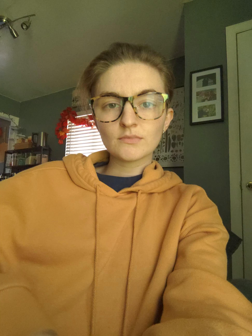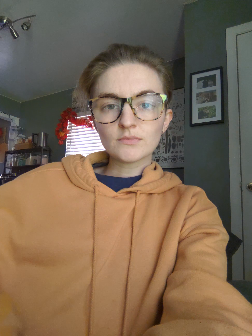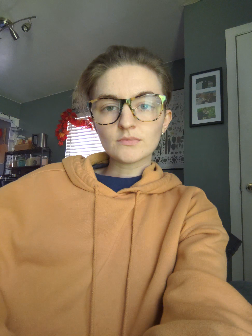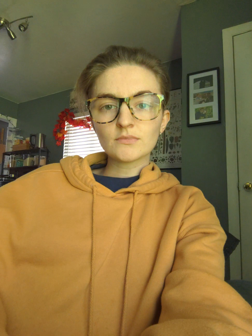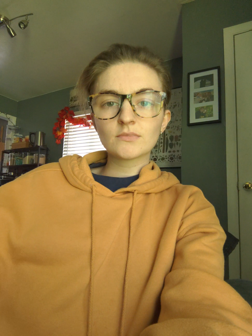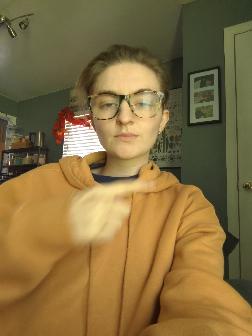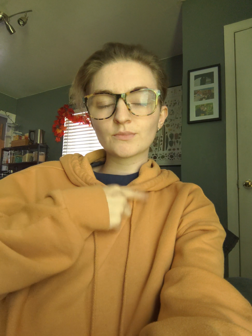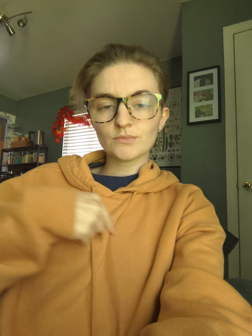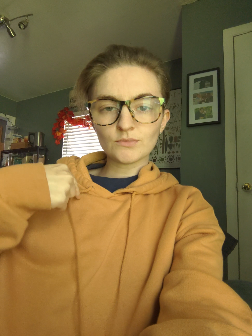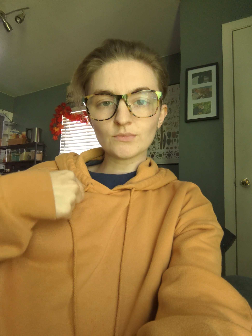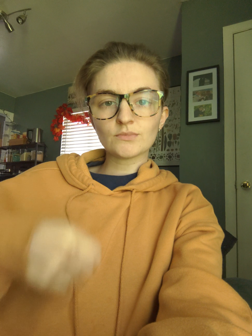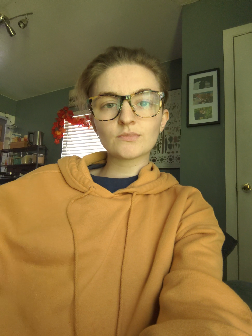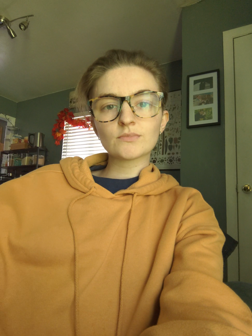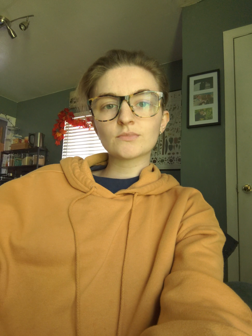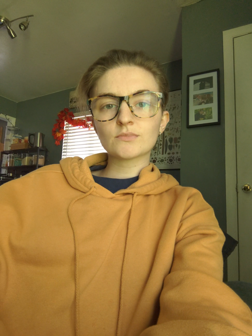bib